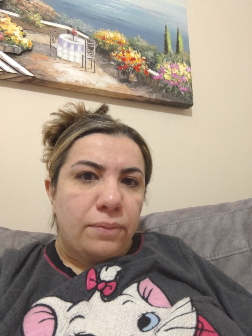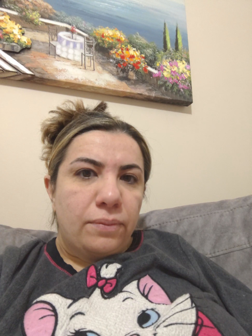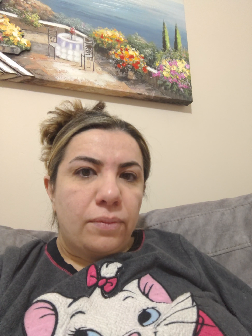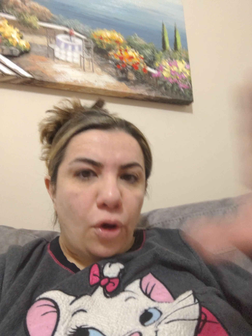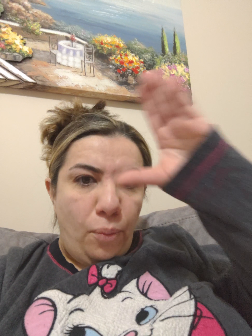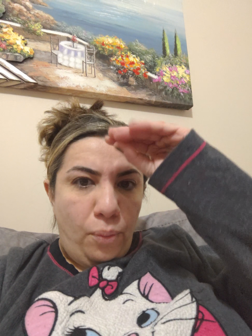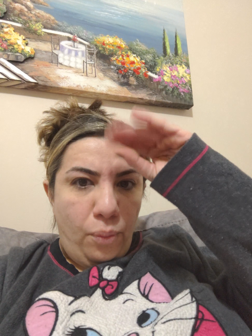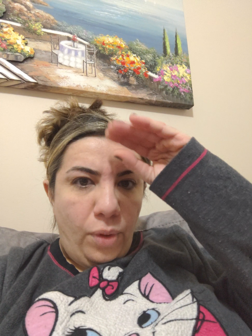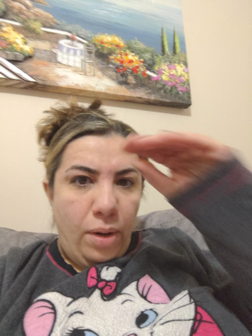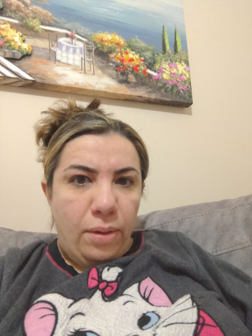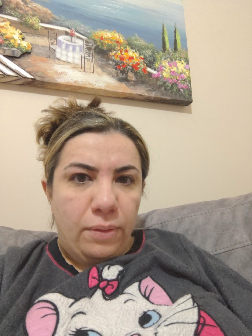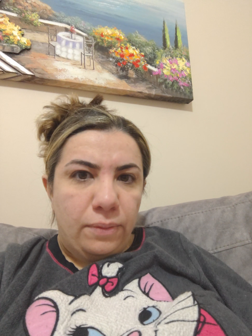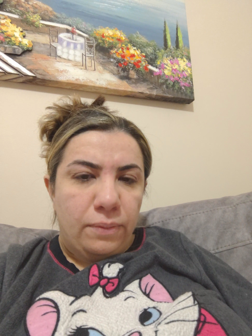boy